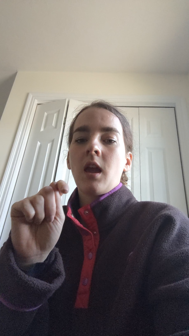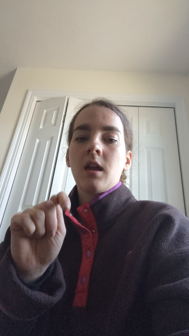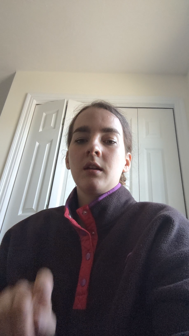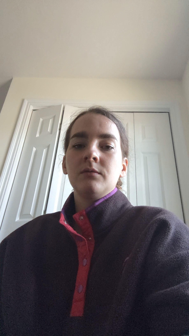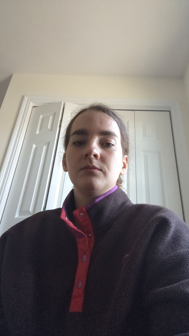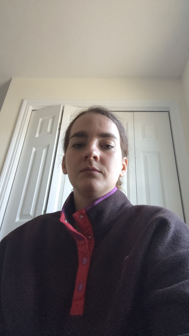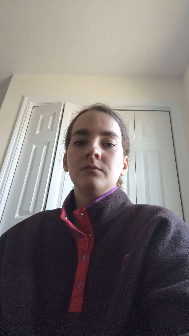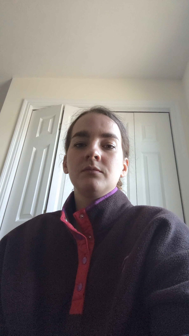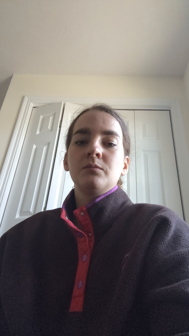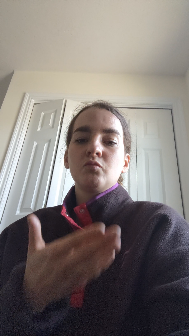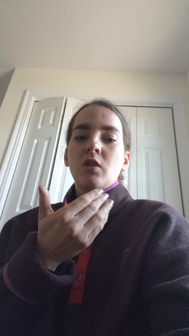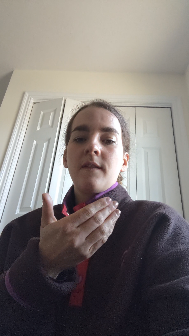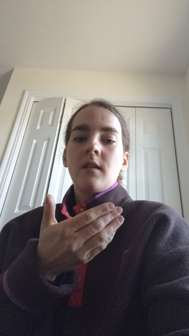butterfly